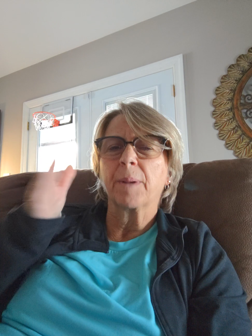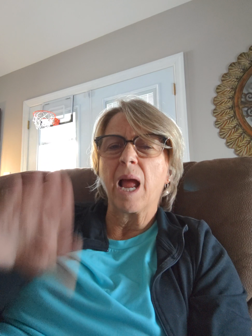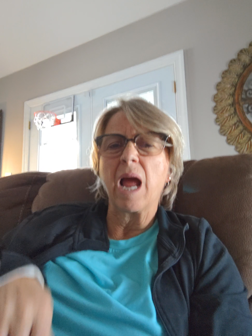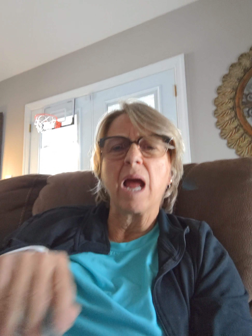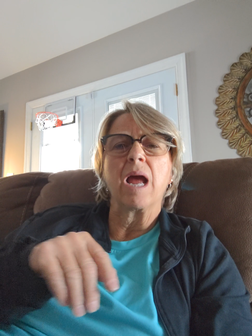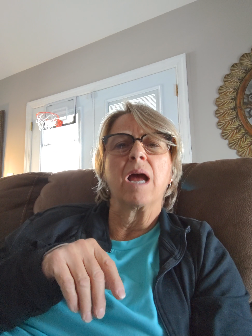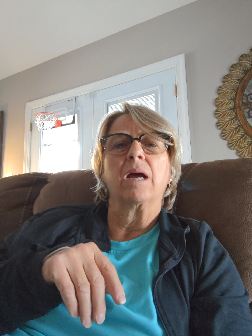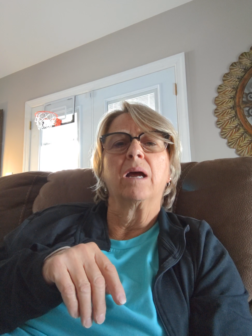bad